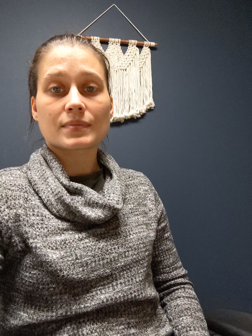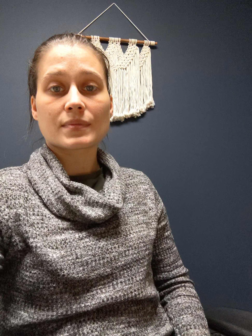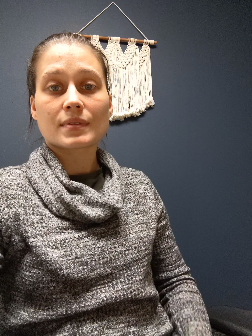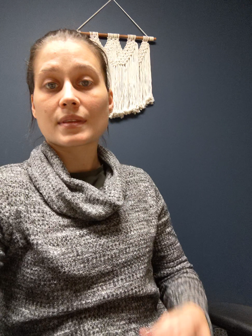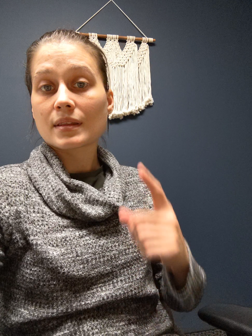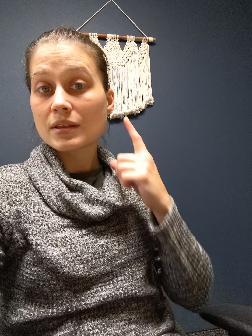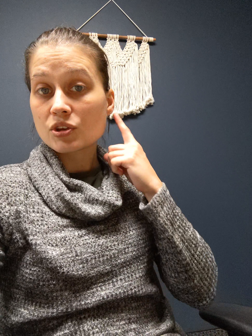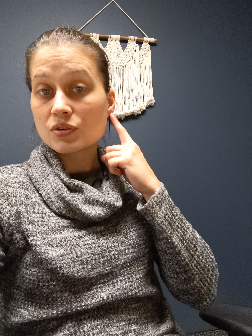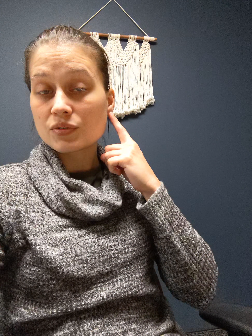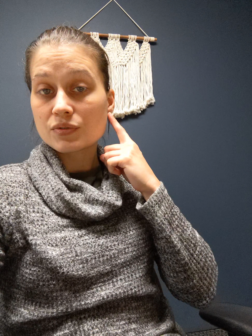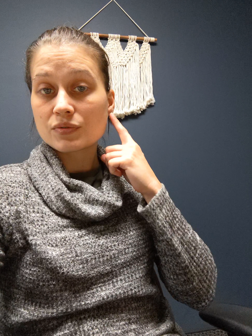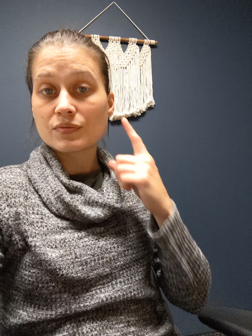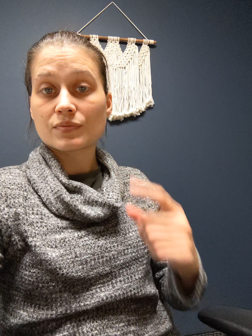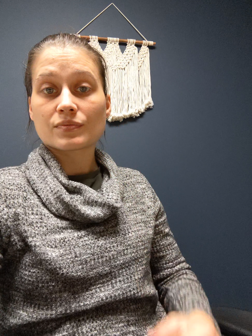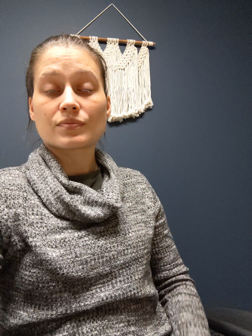hear